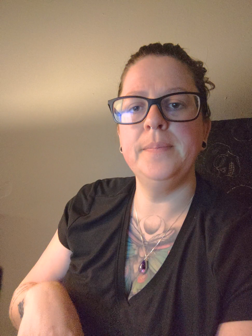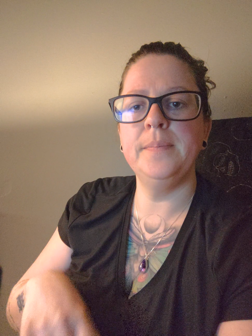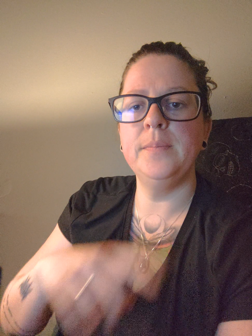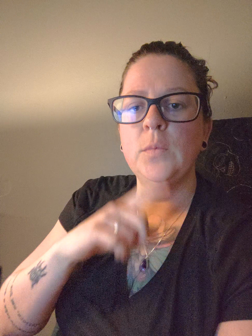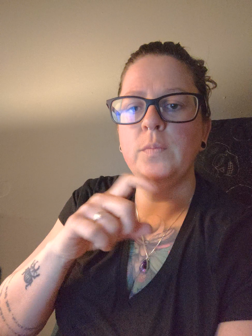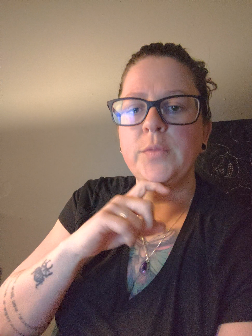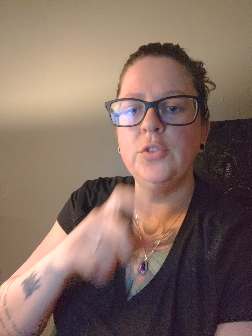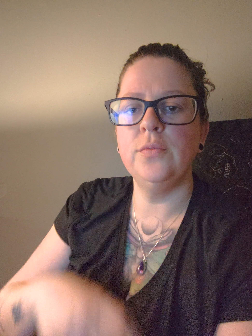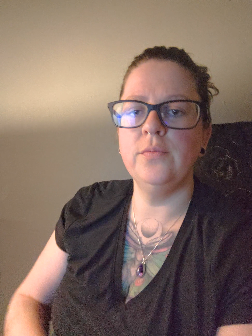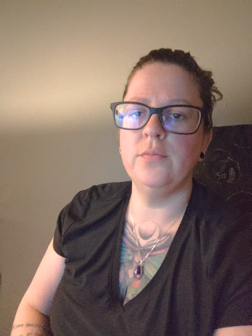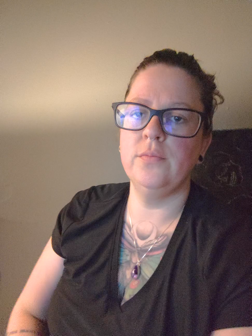garbage